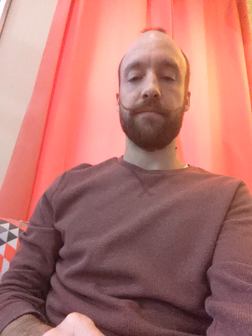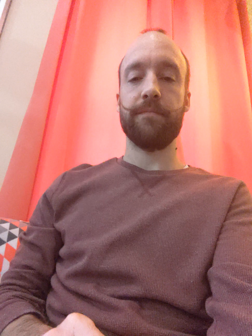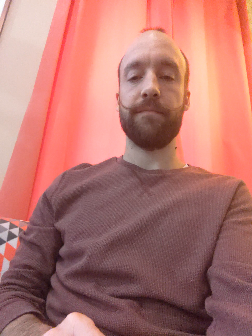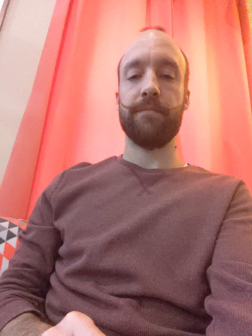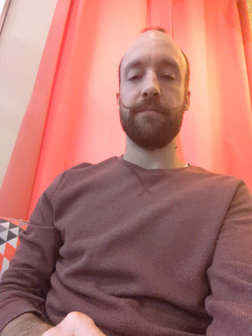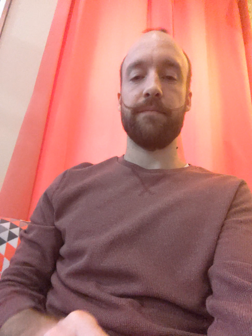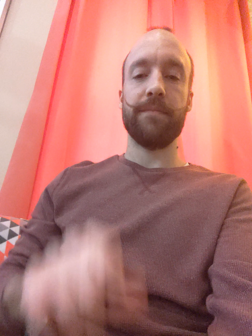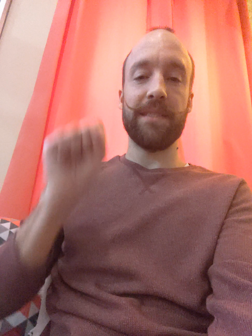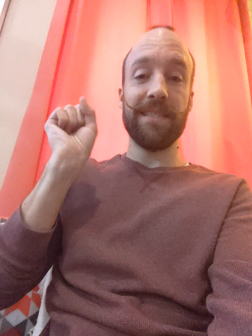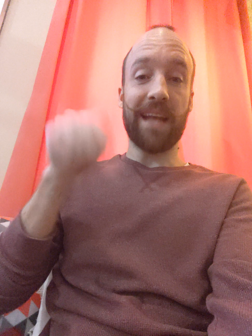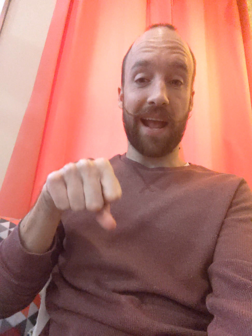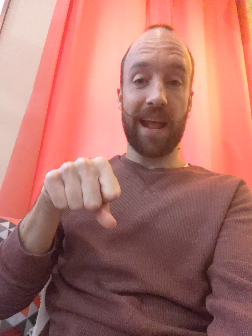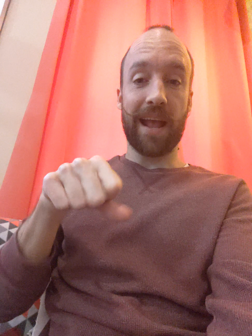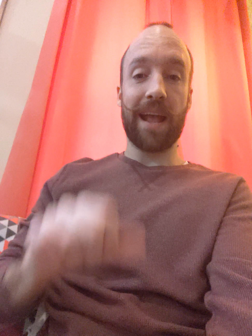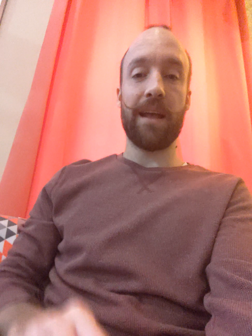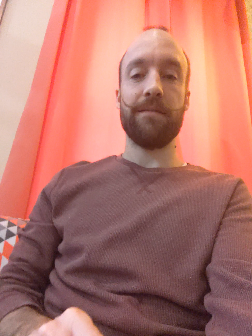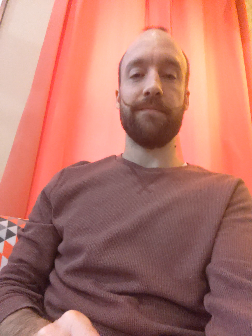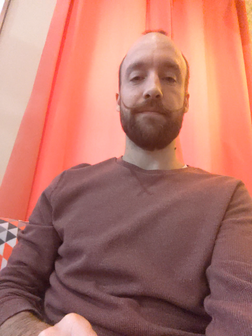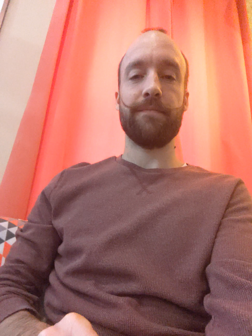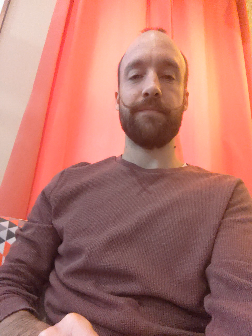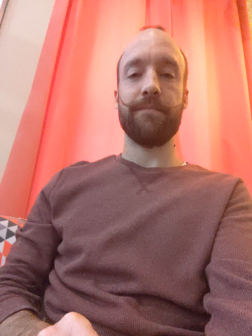can